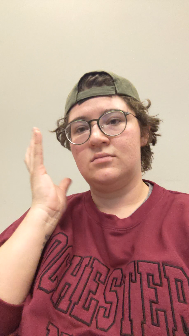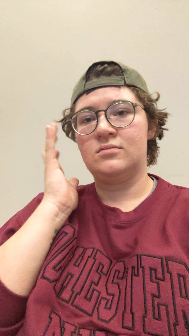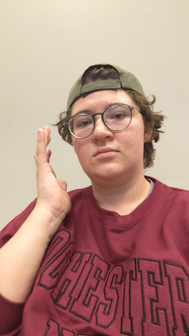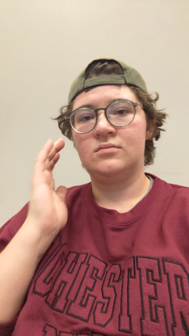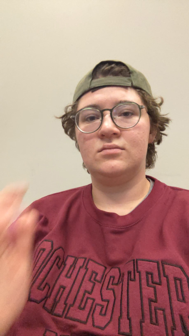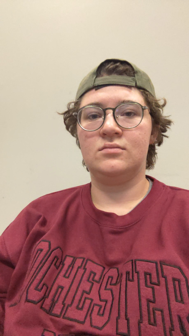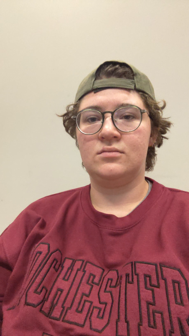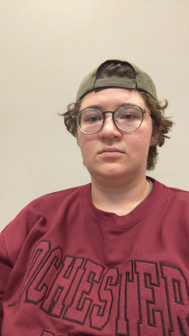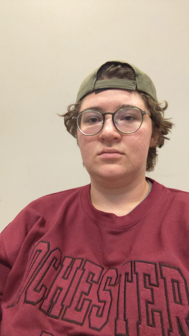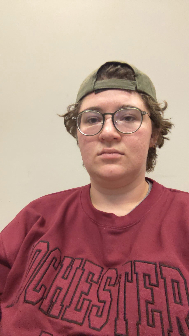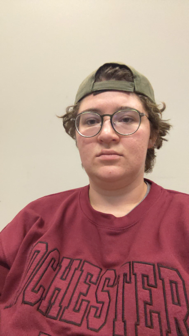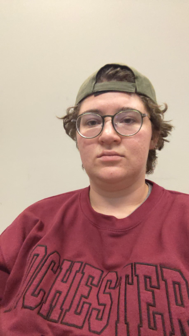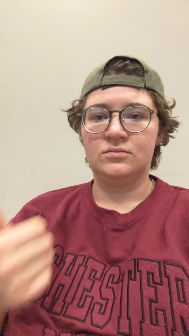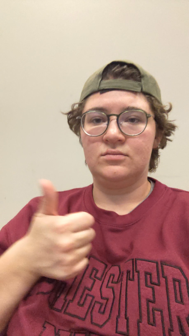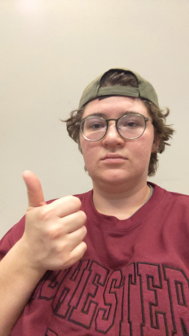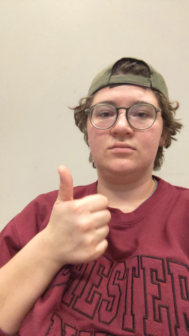chase